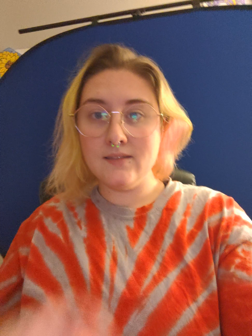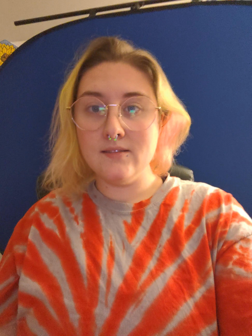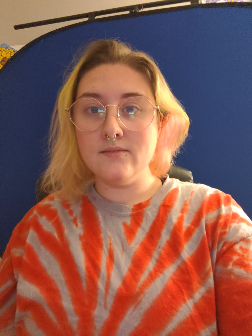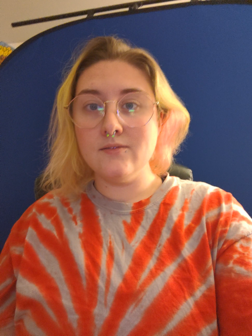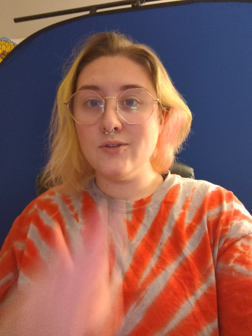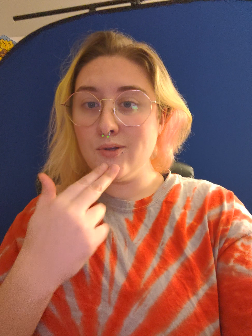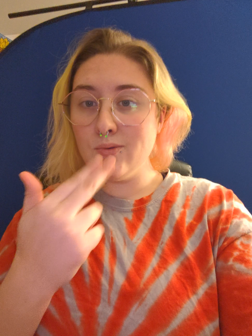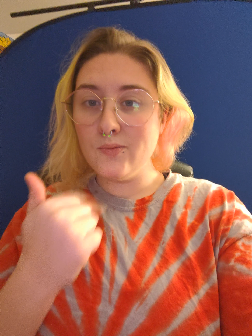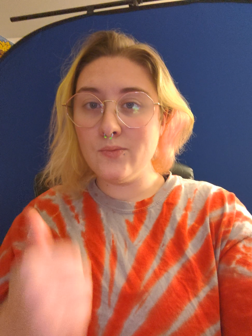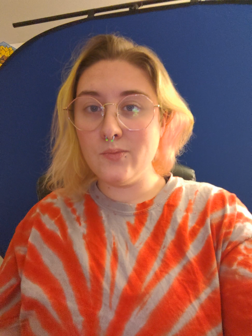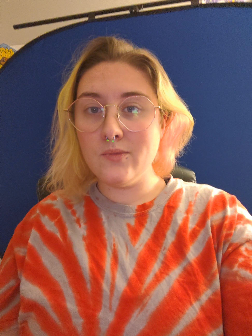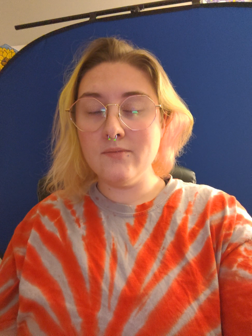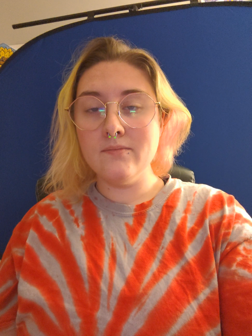cute